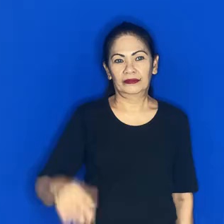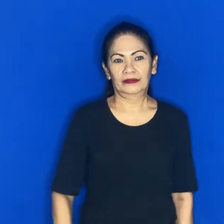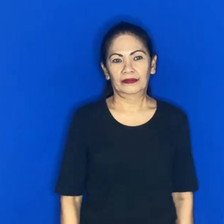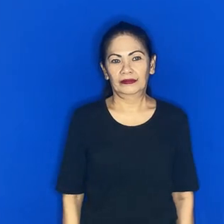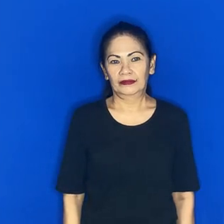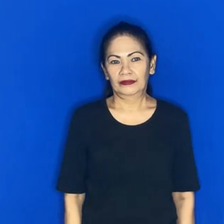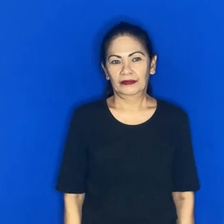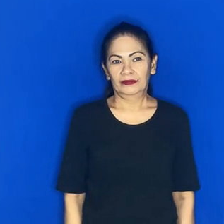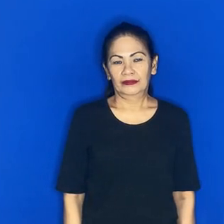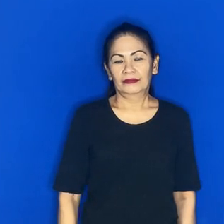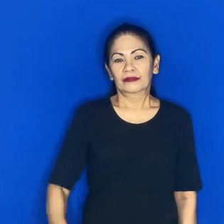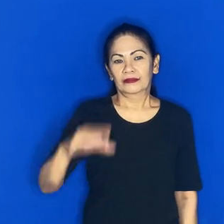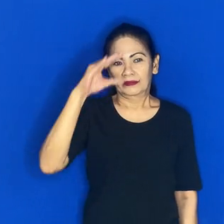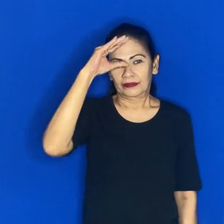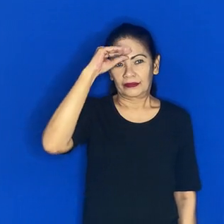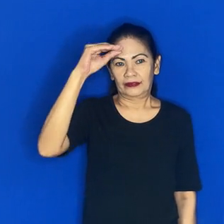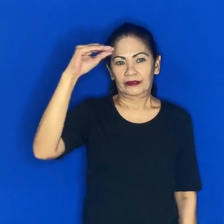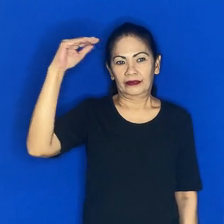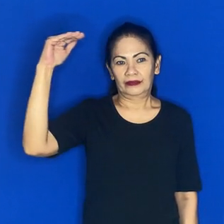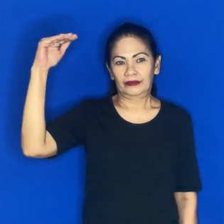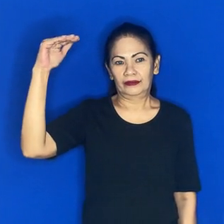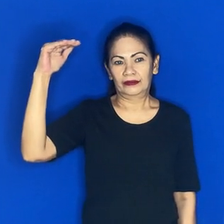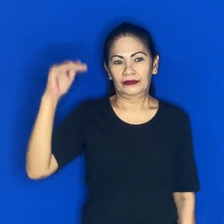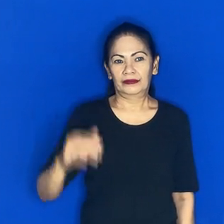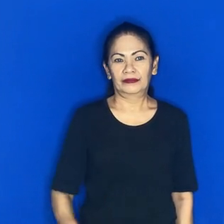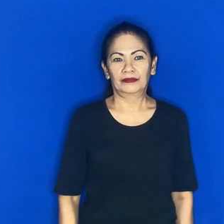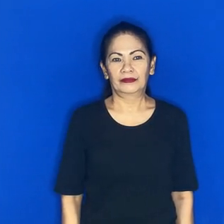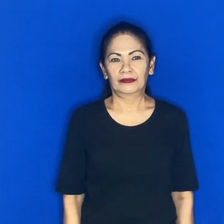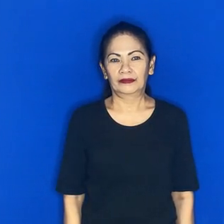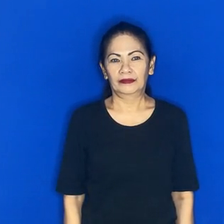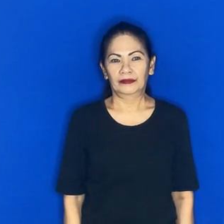man